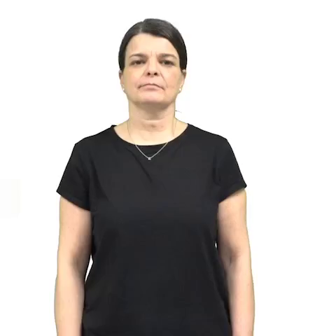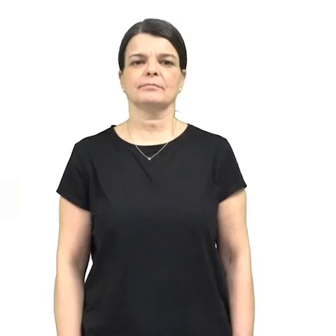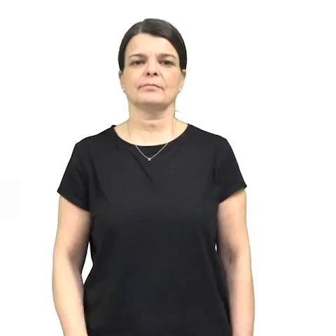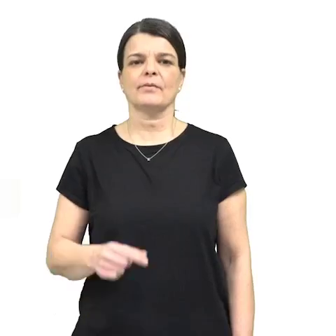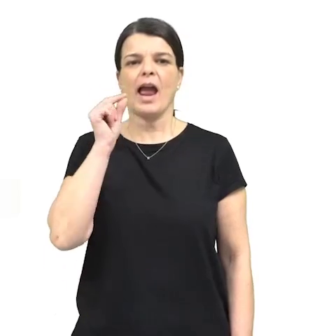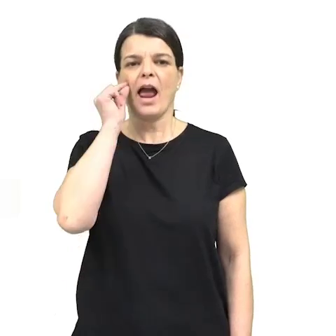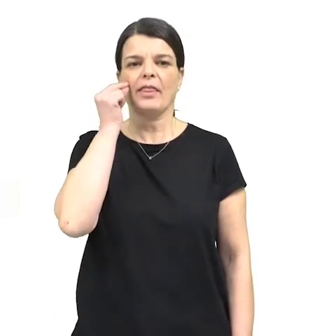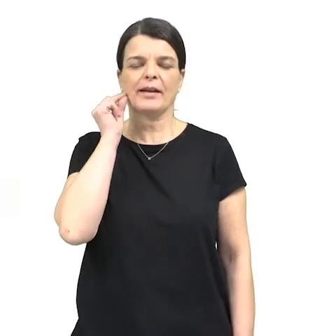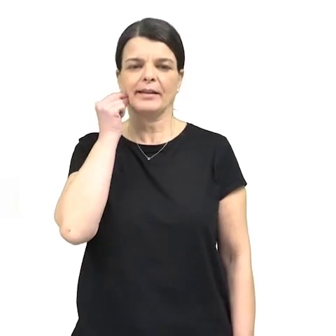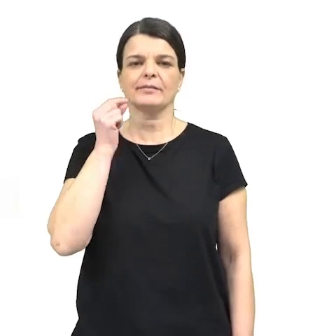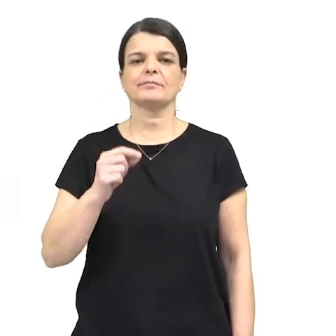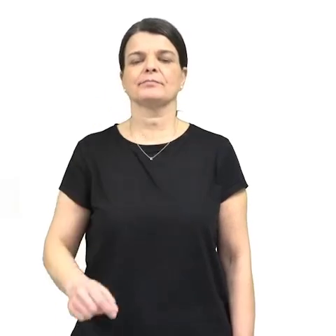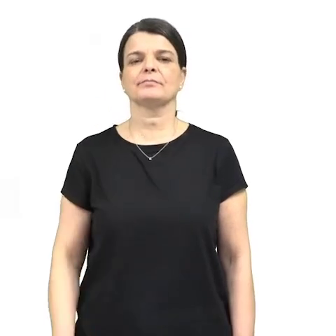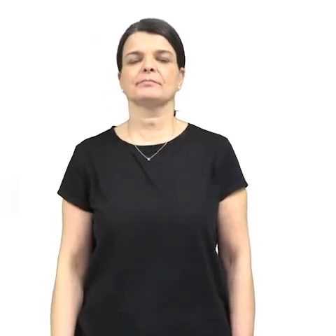acne